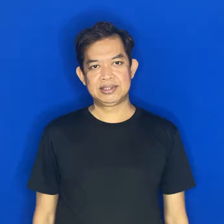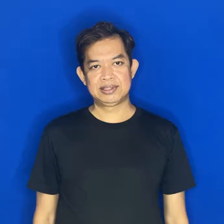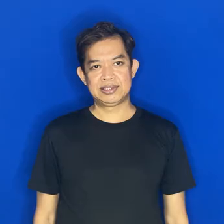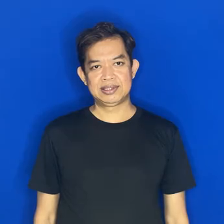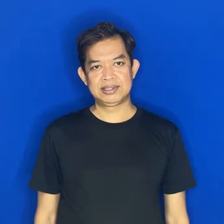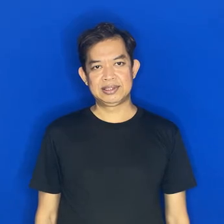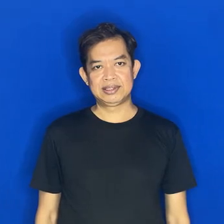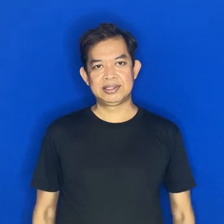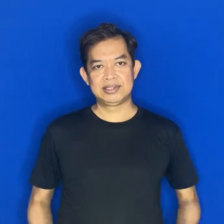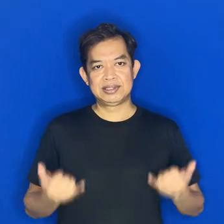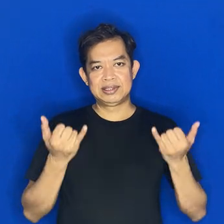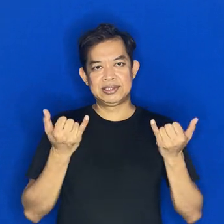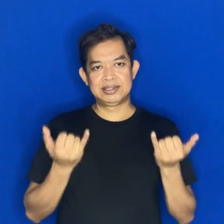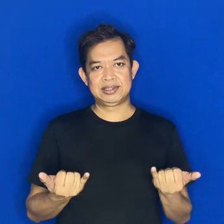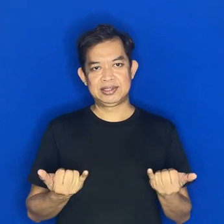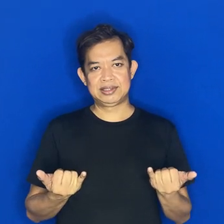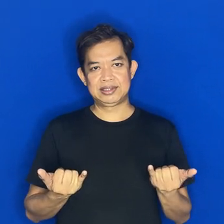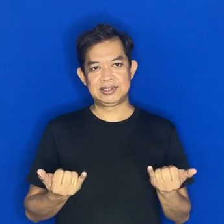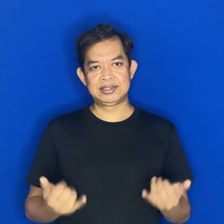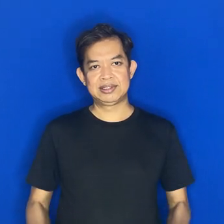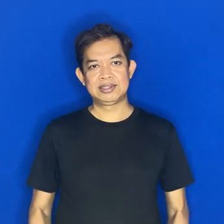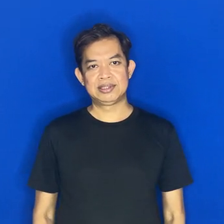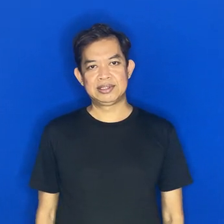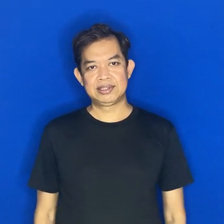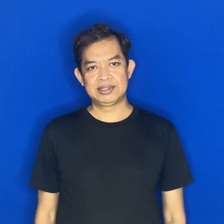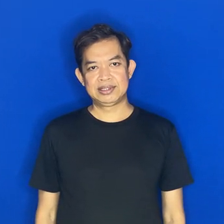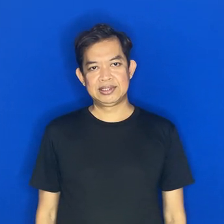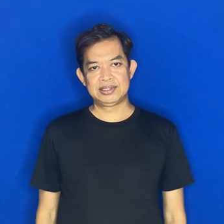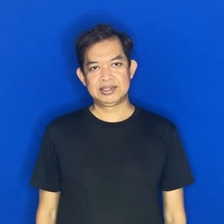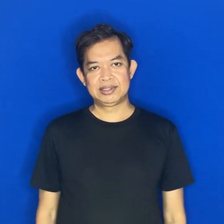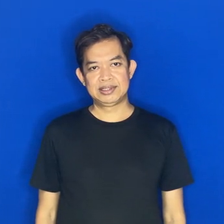today